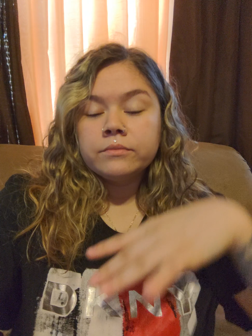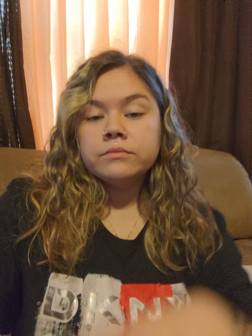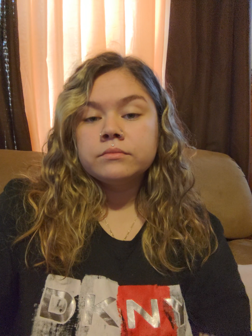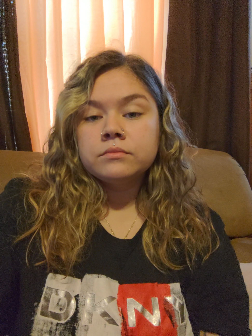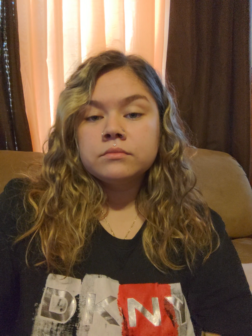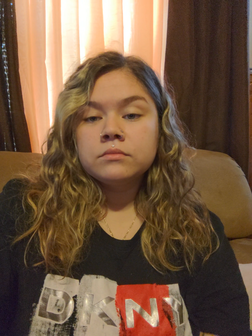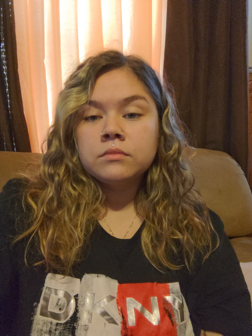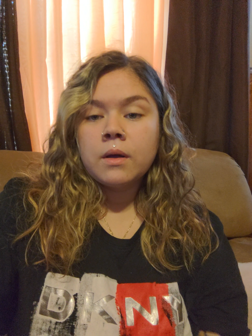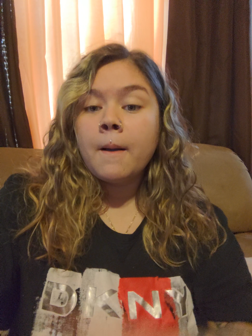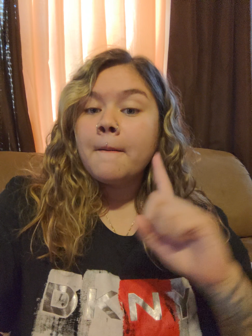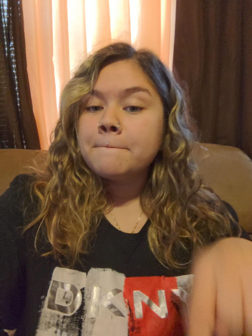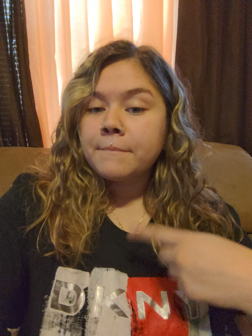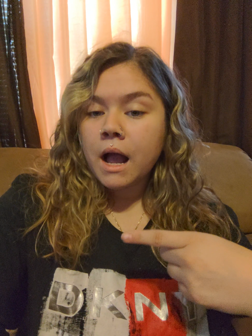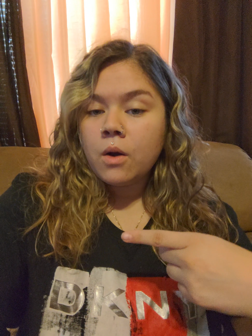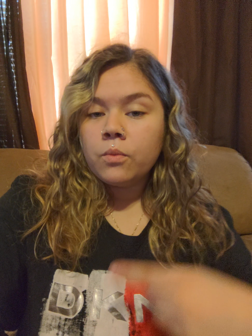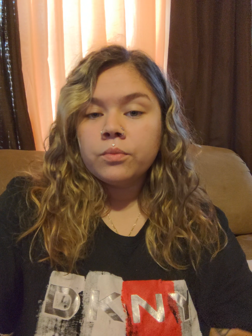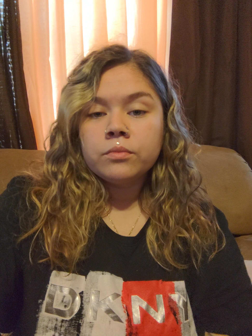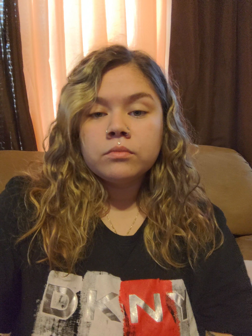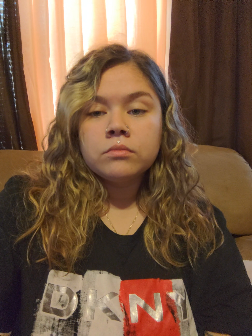about